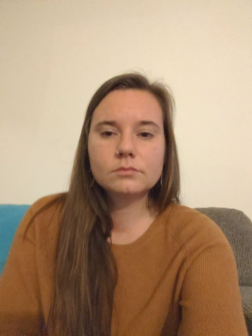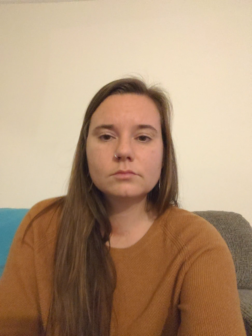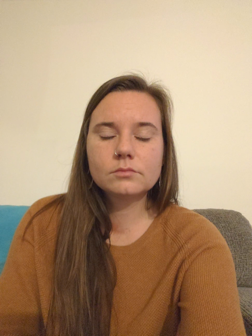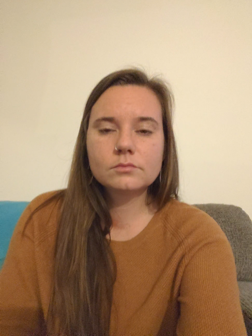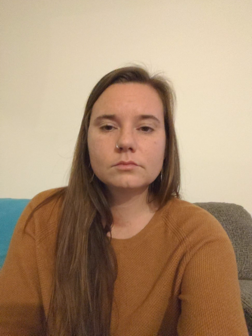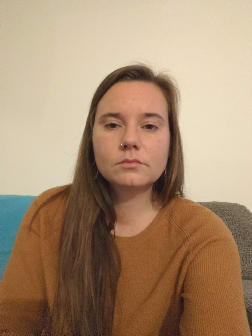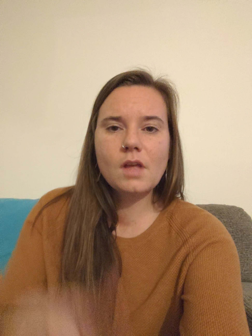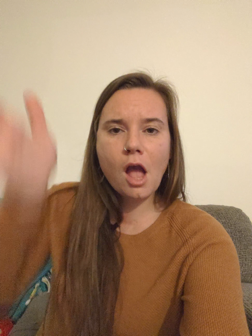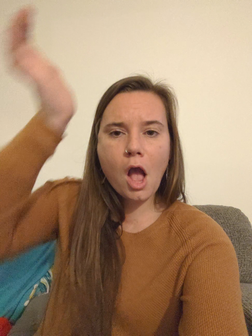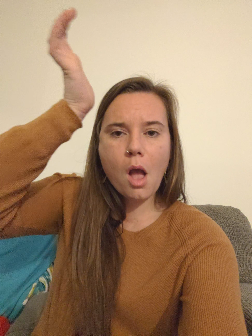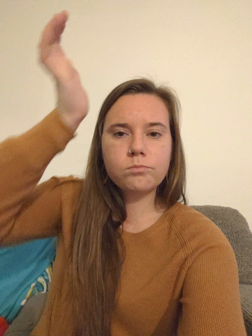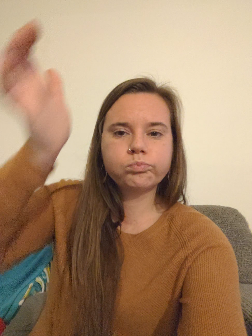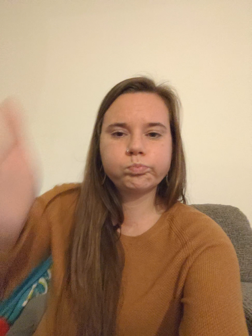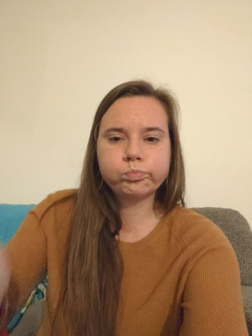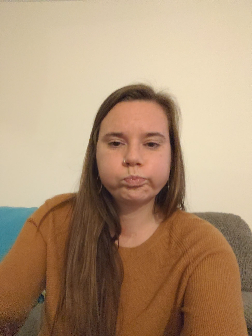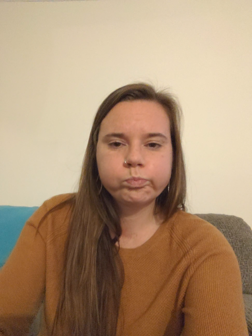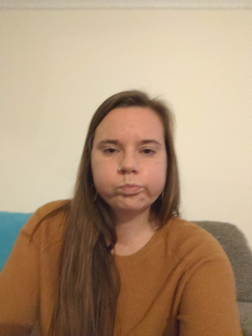dance